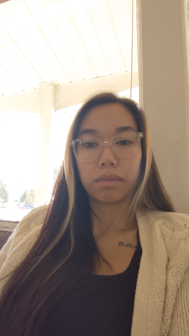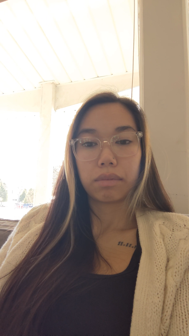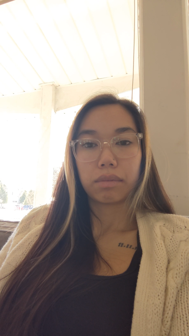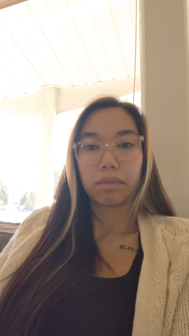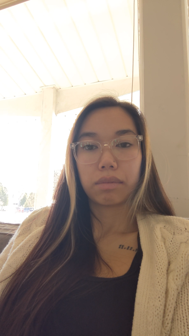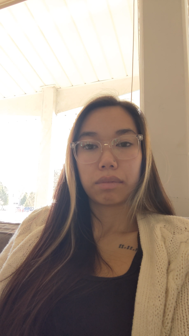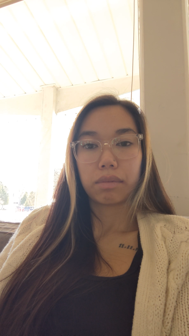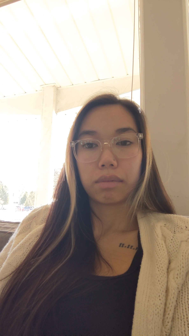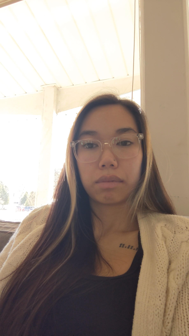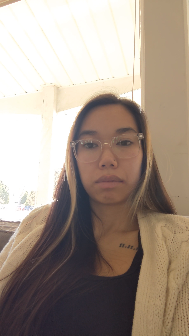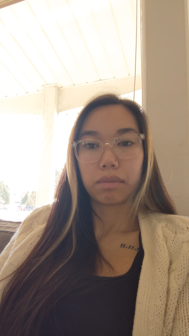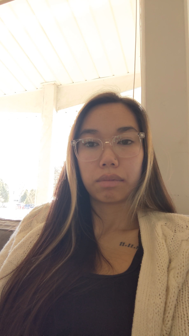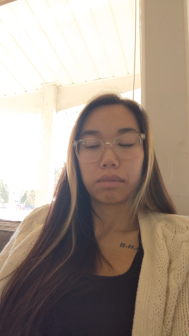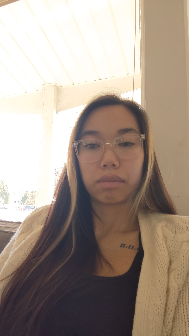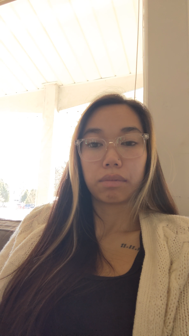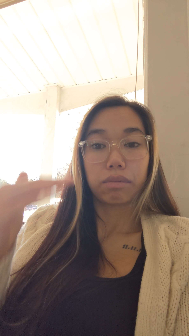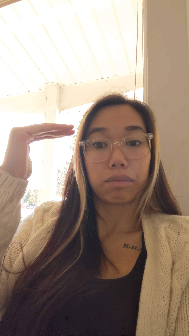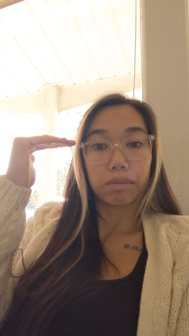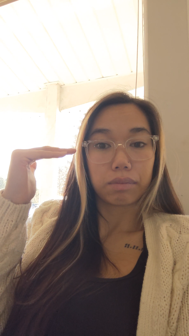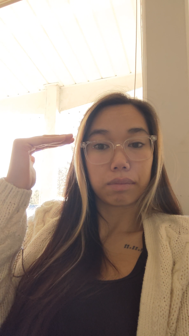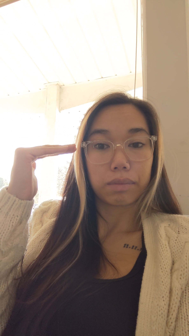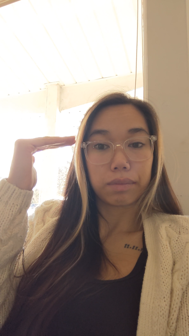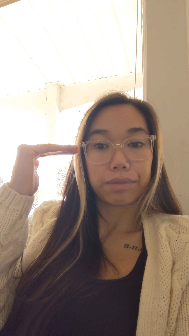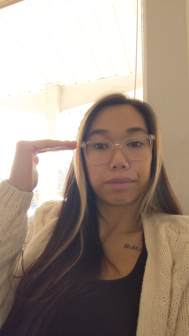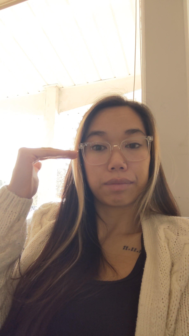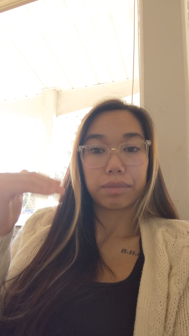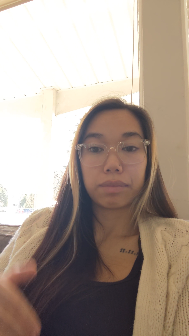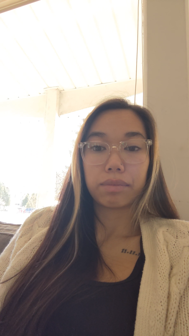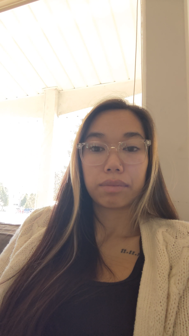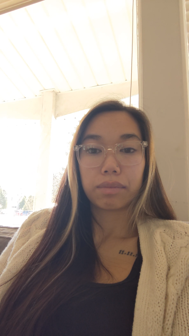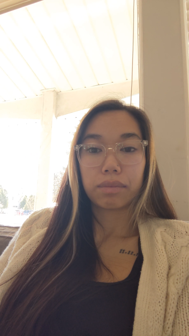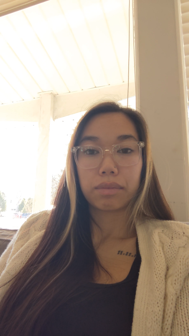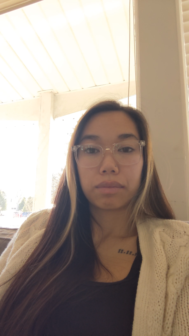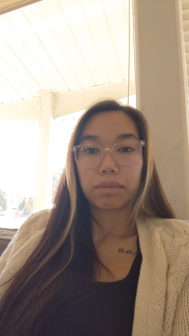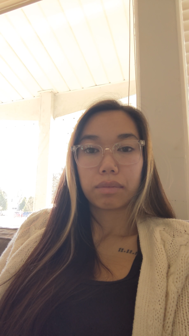short